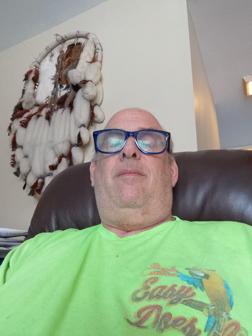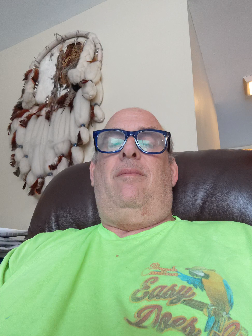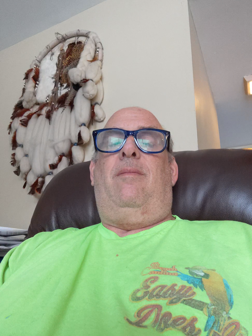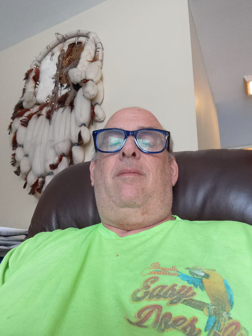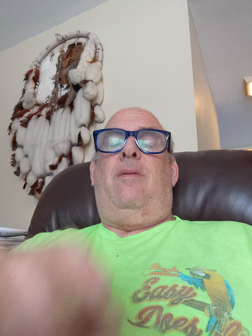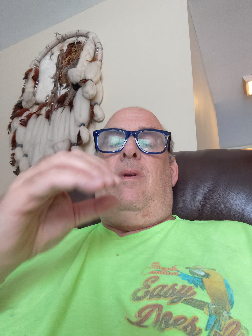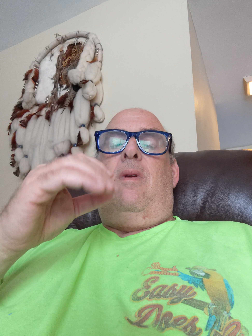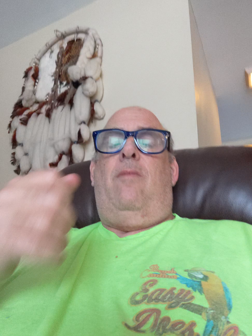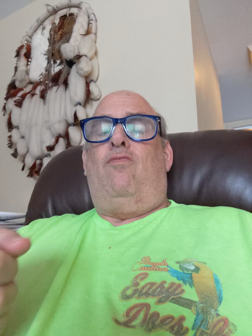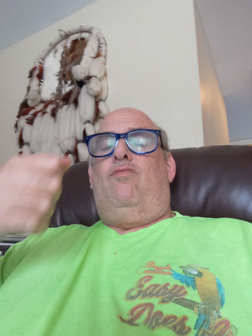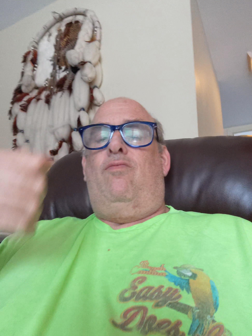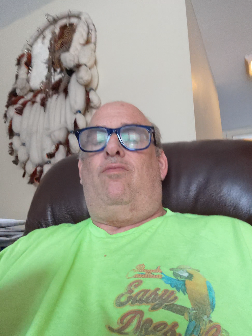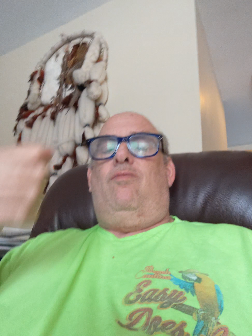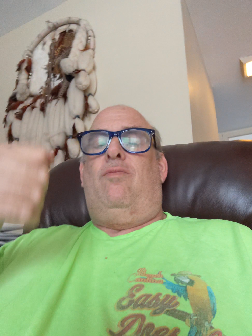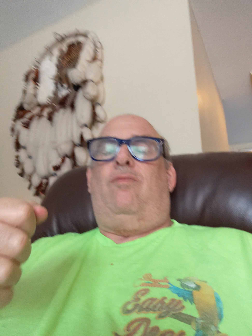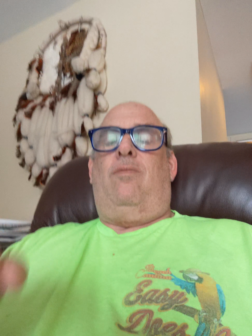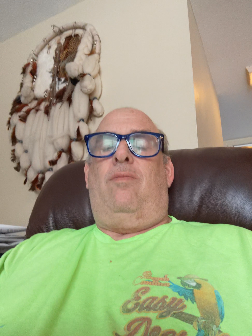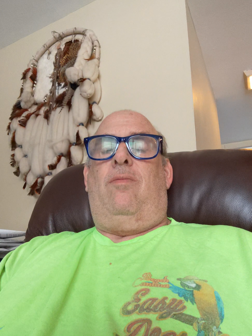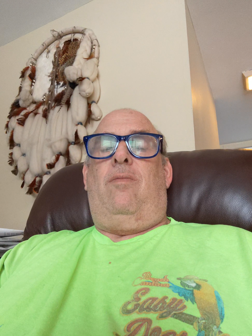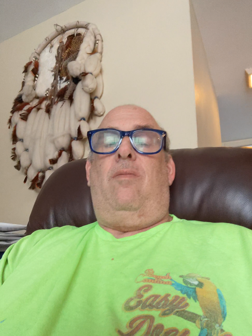car